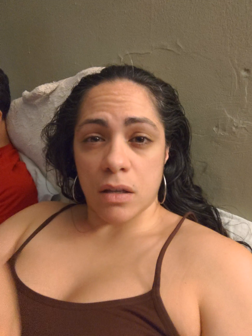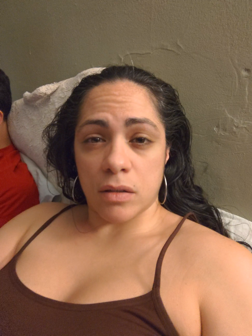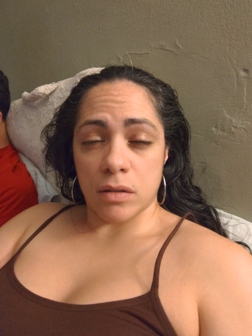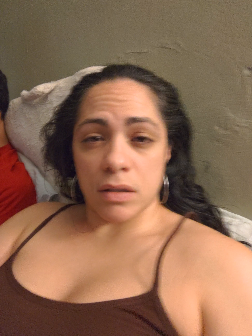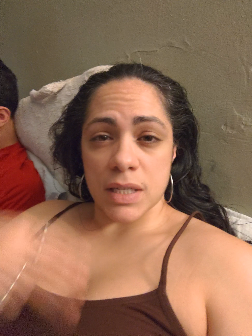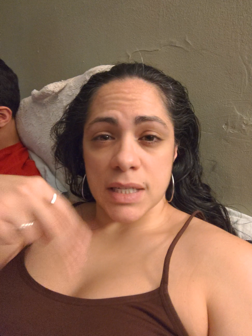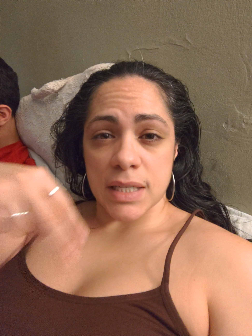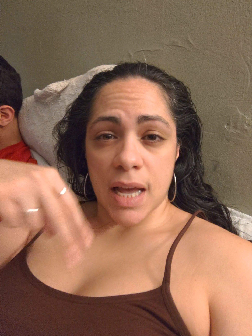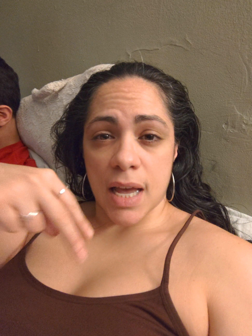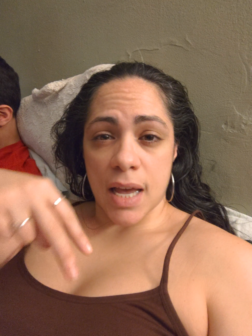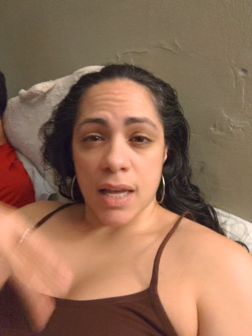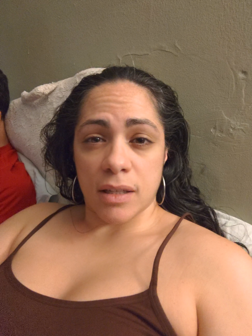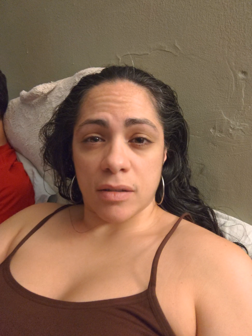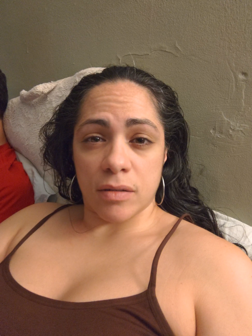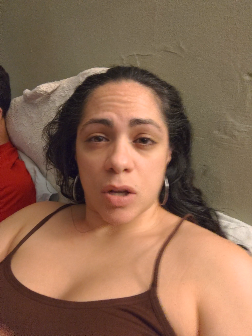dance